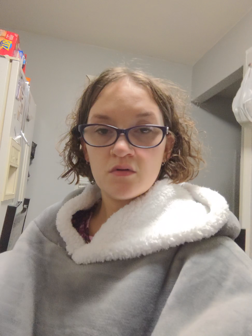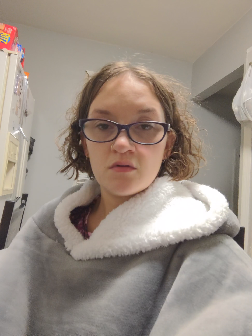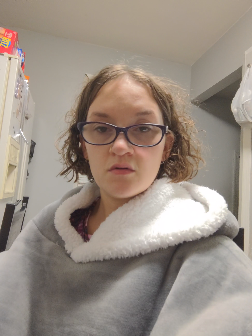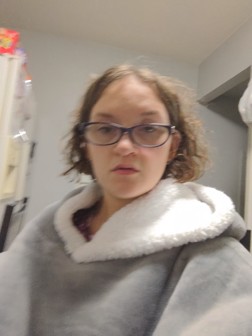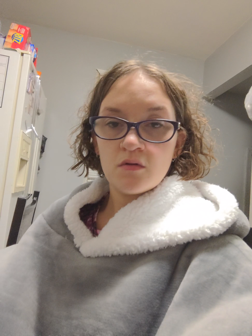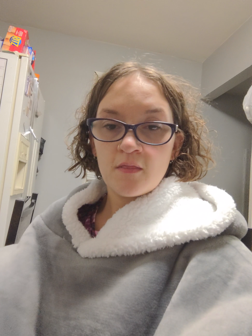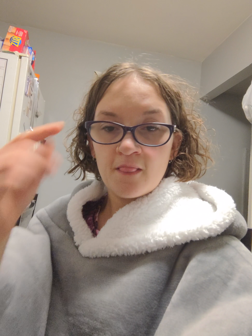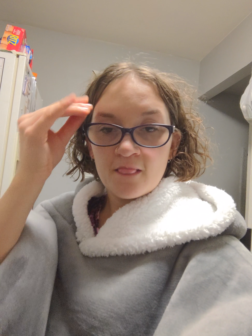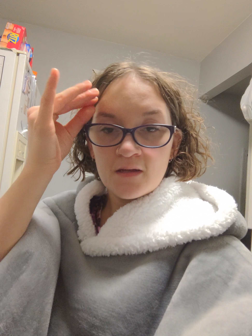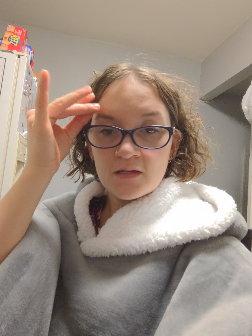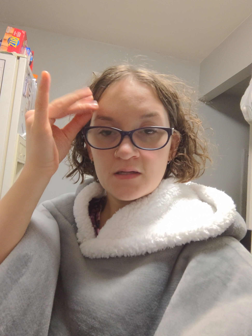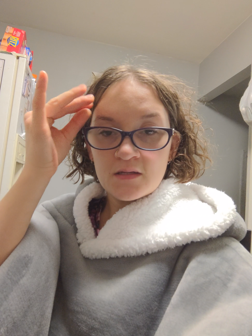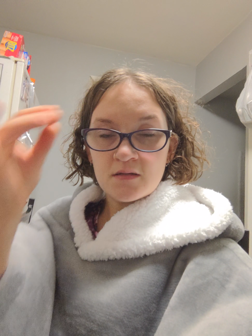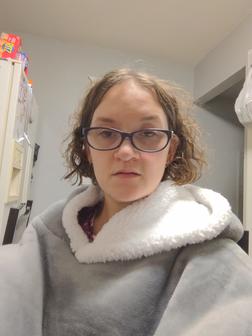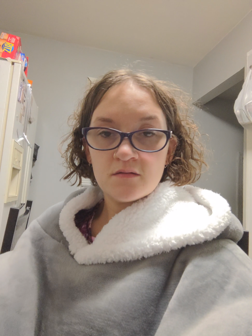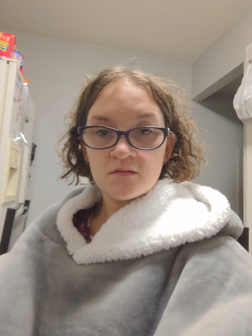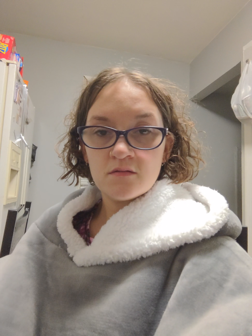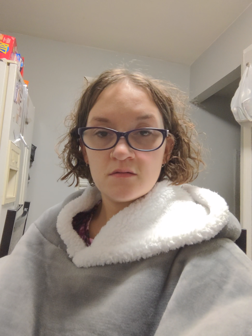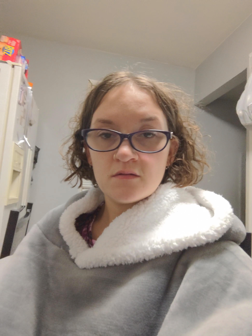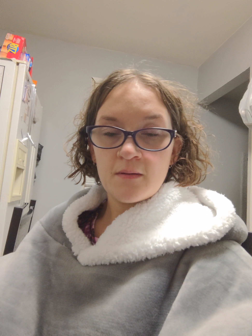think